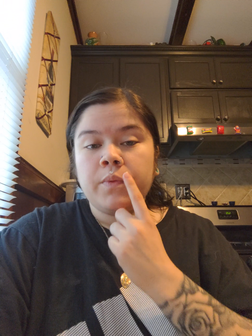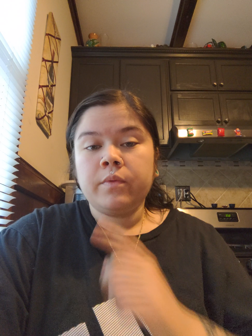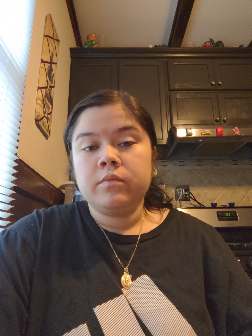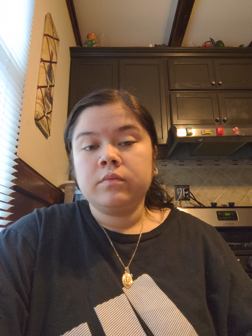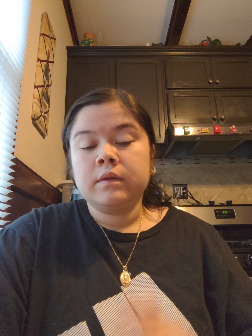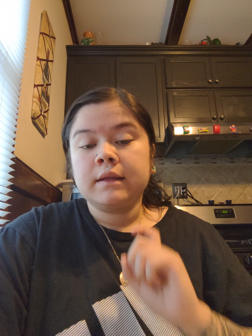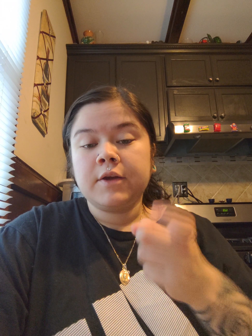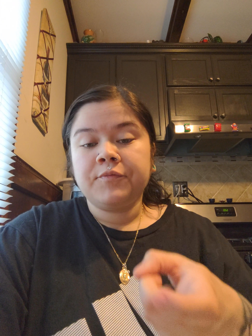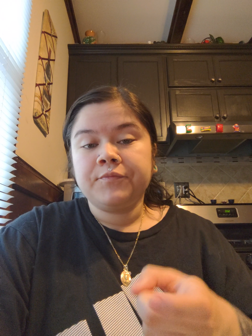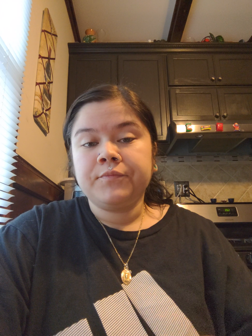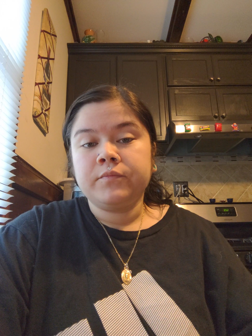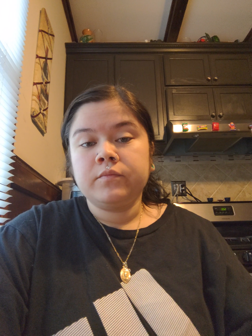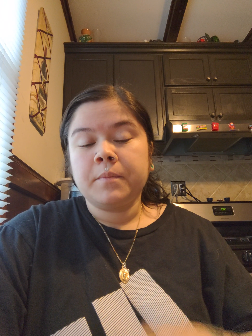gift